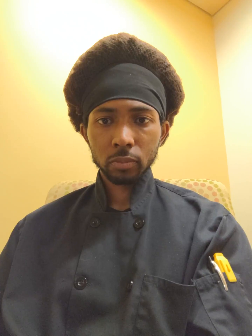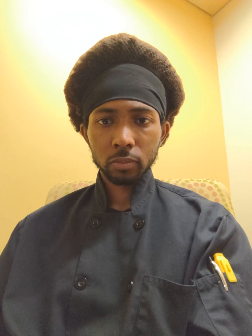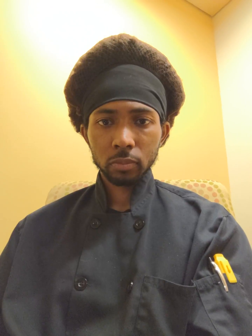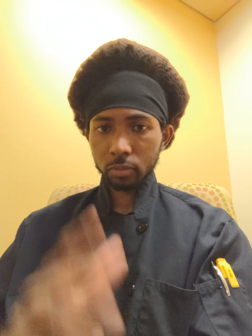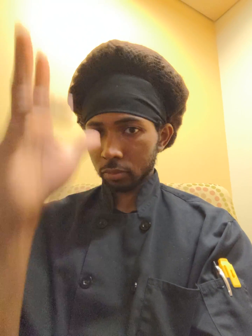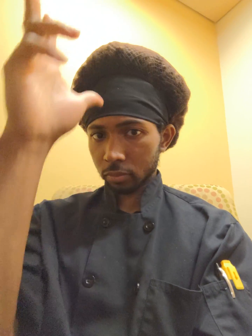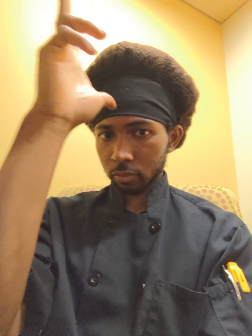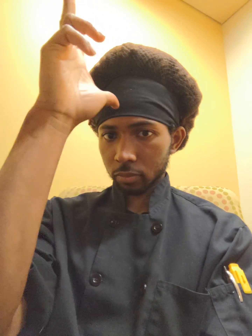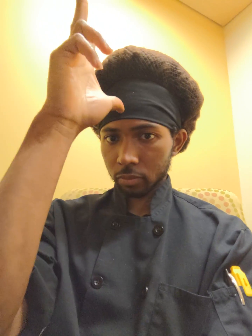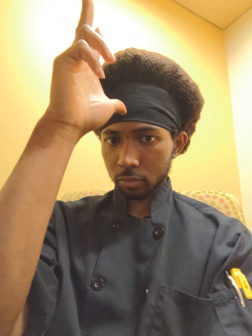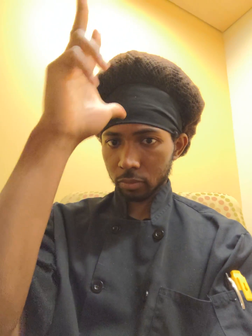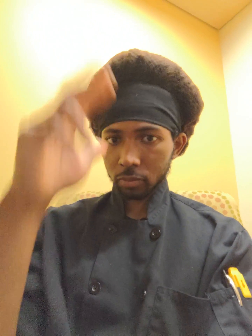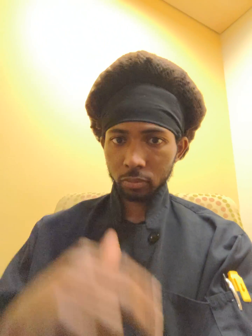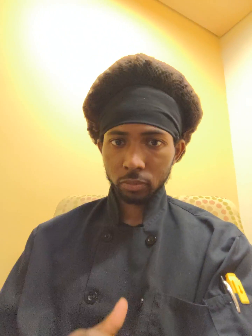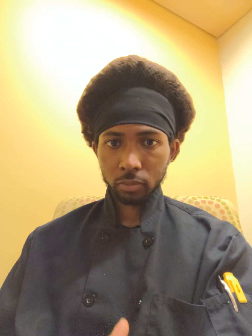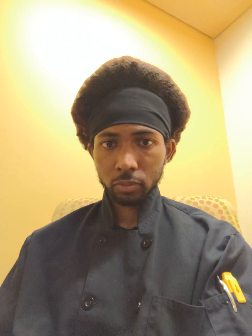rooster